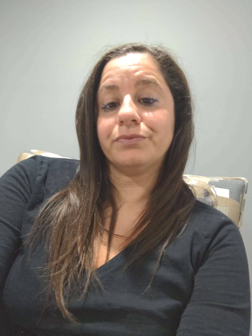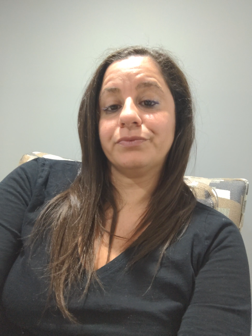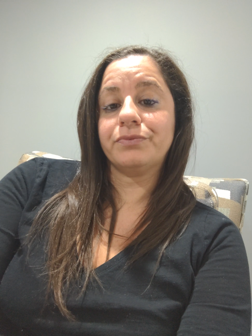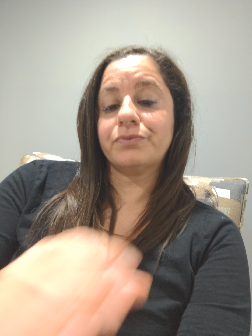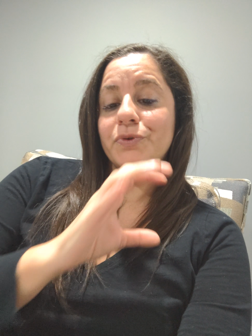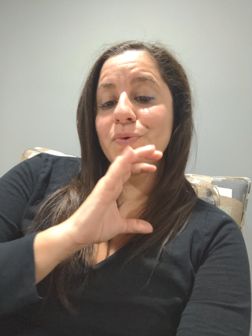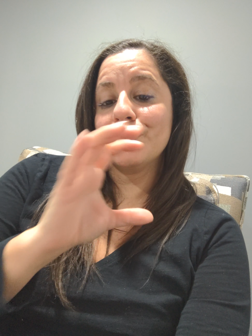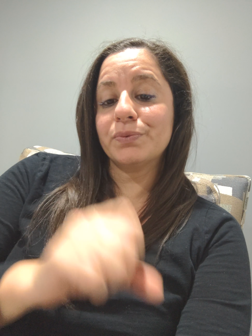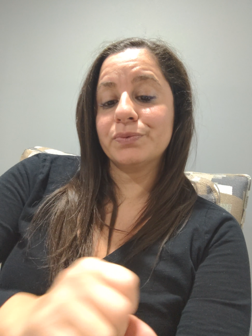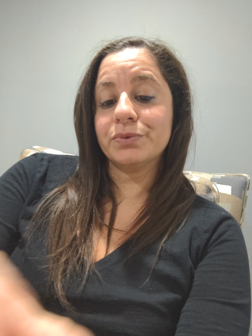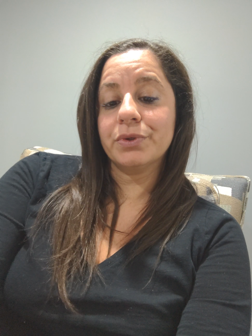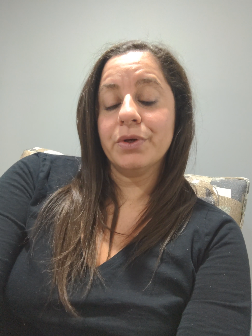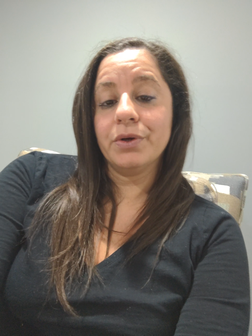old